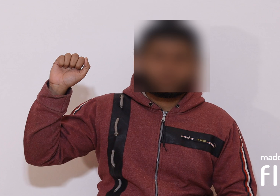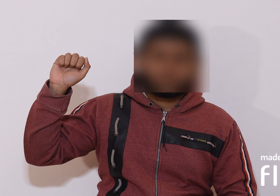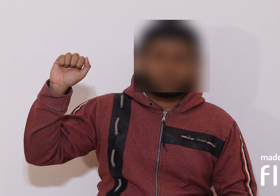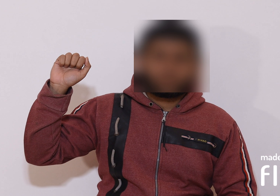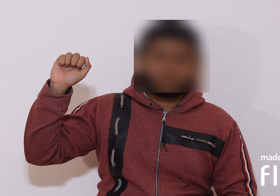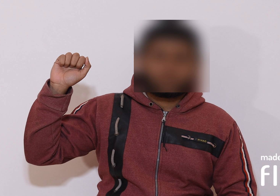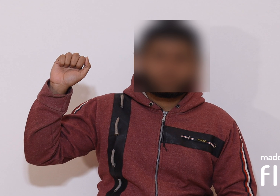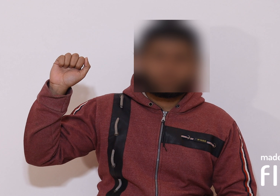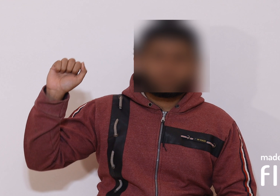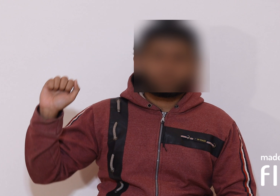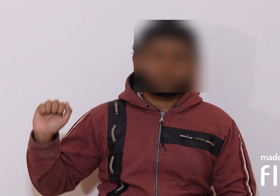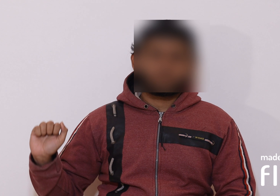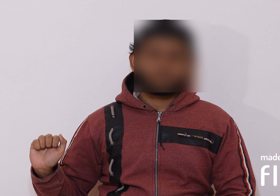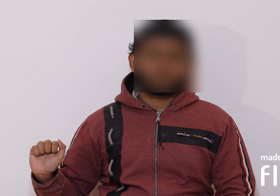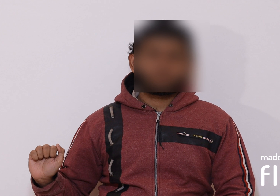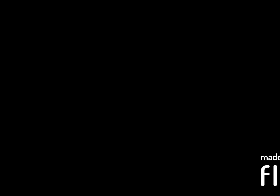آ